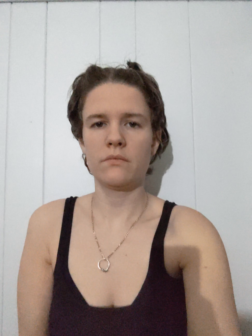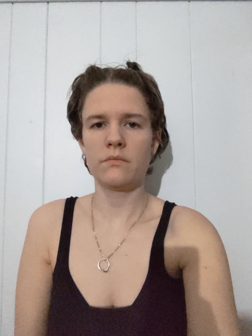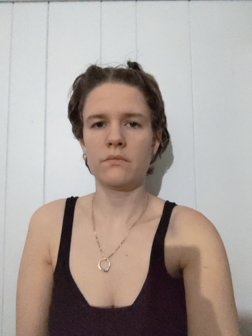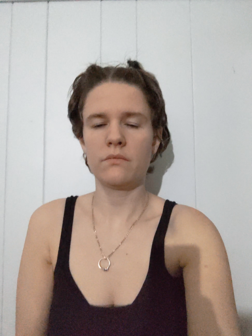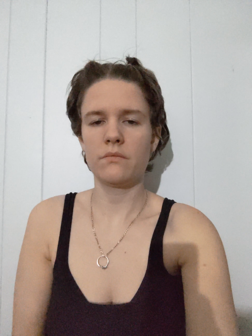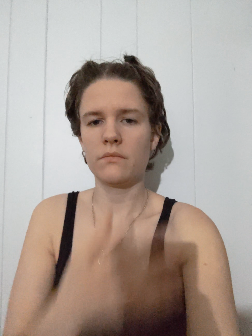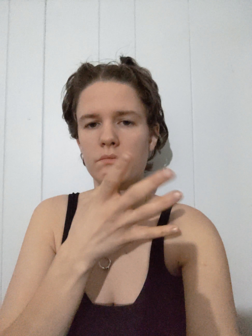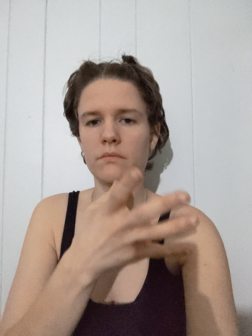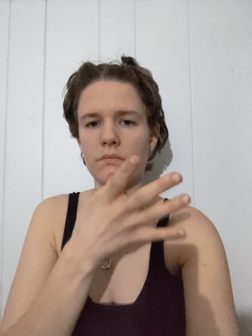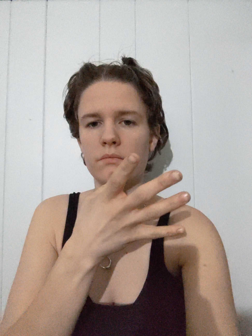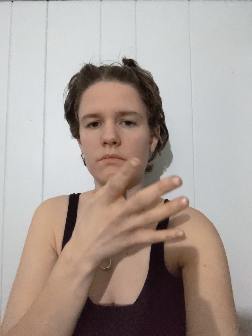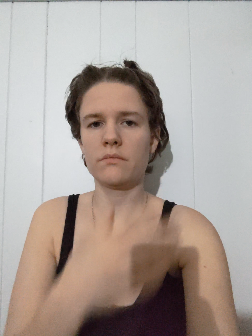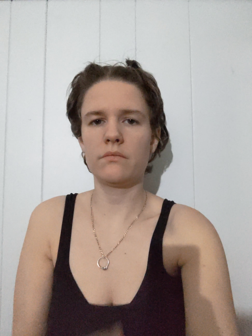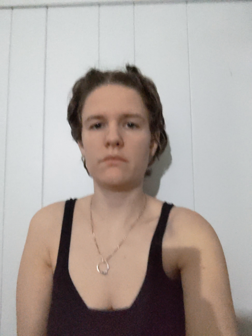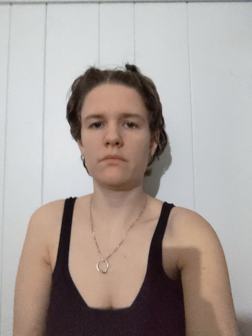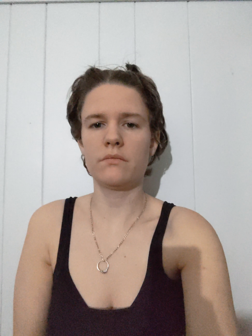mom